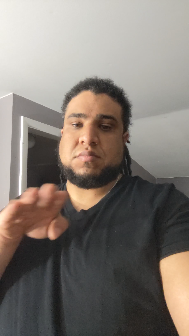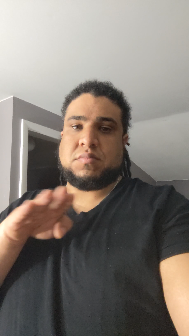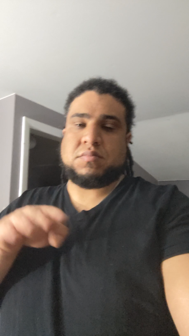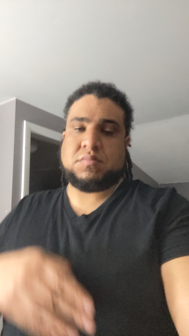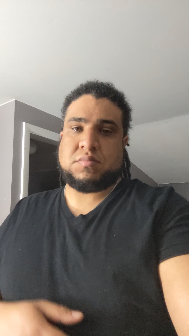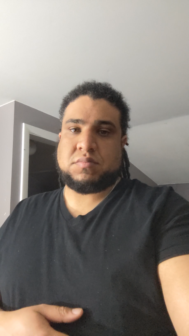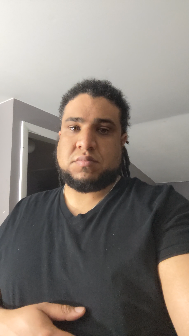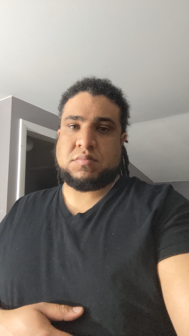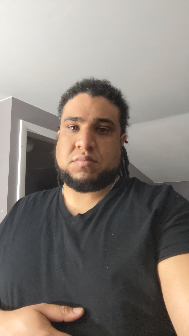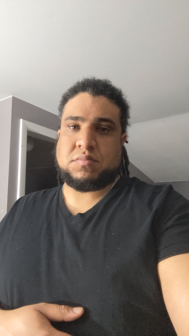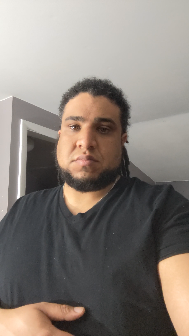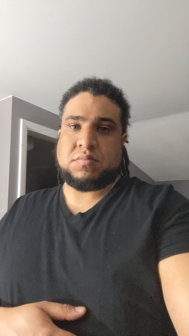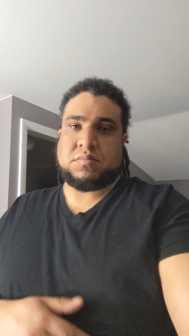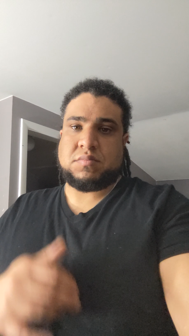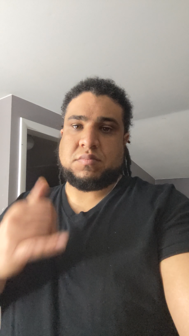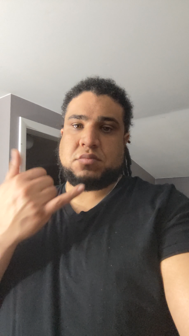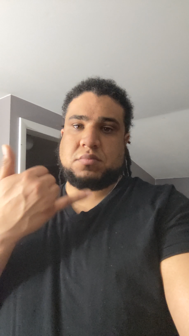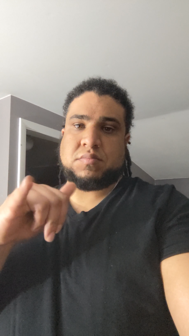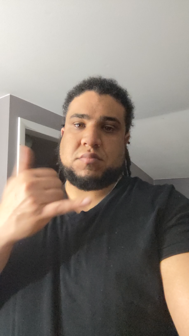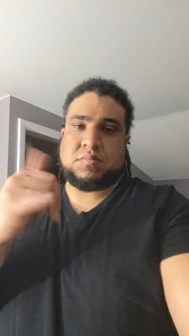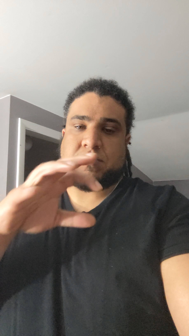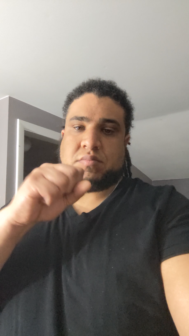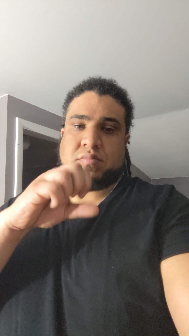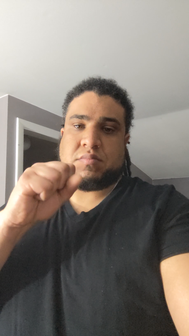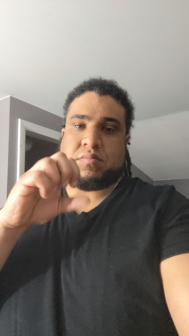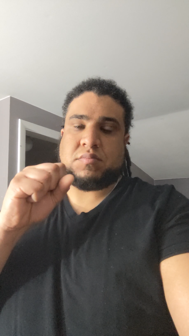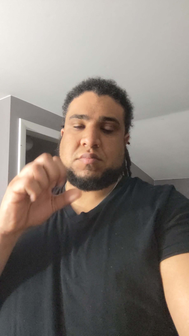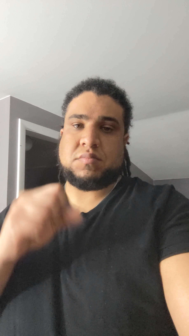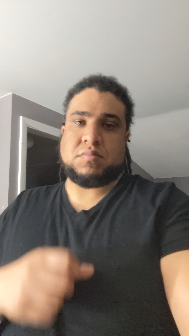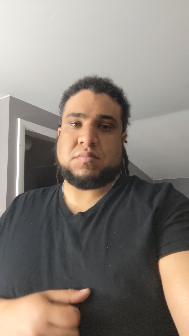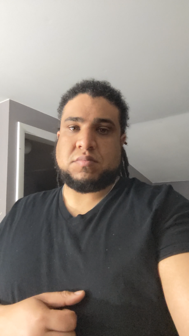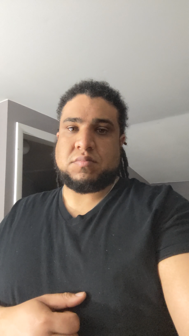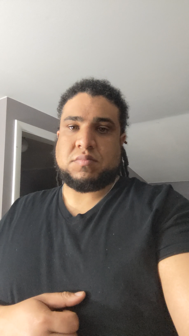play dough